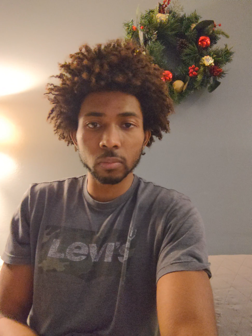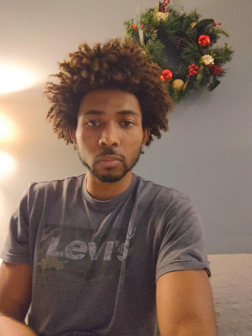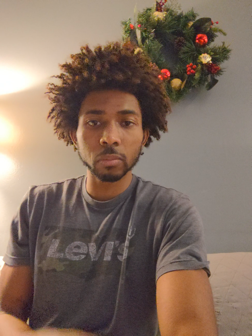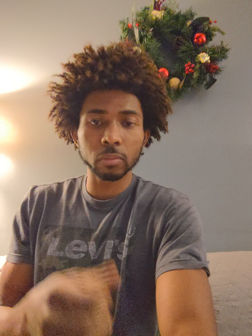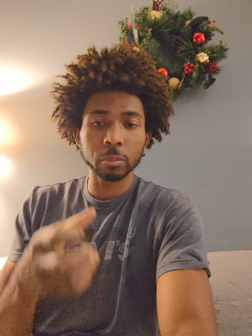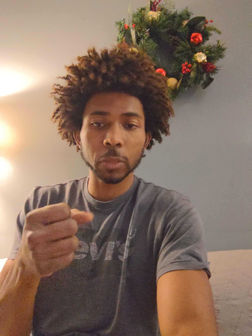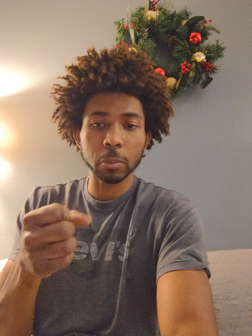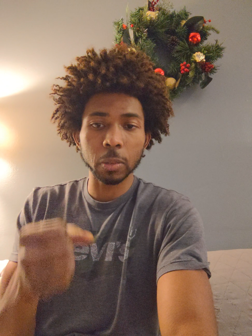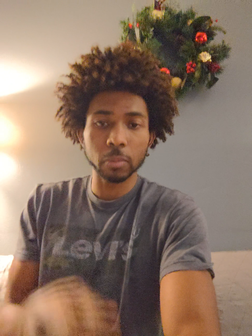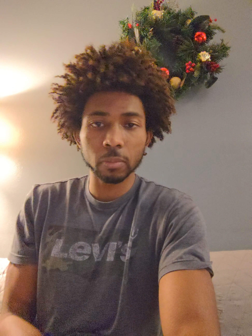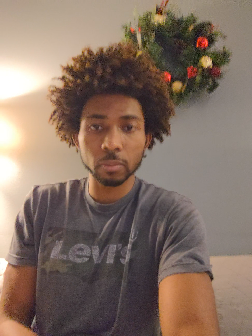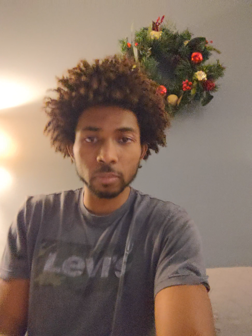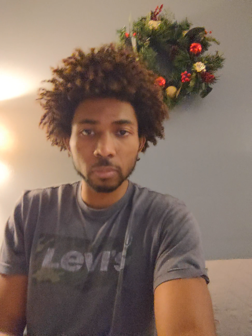milk